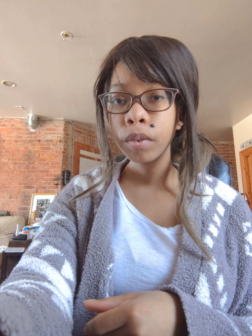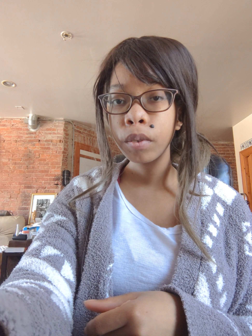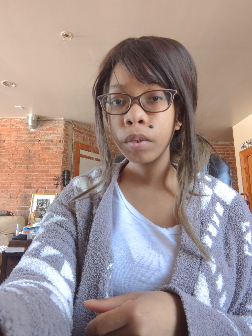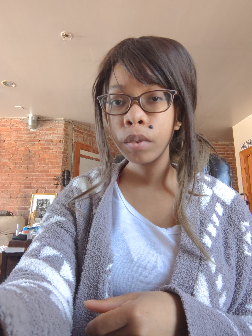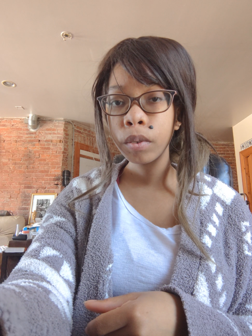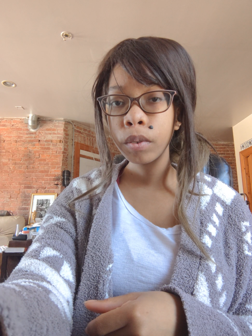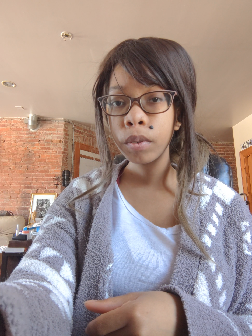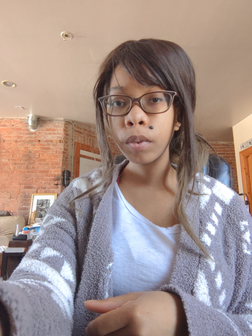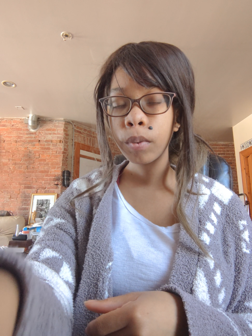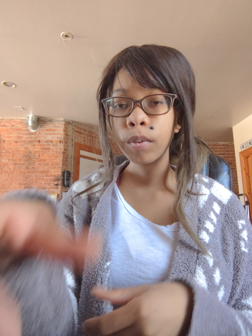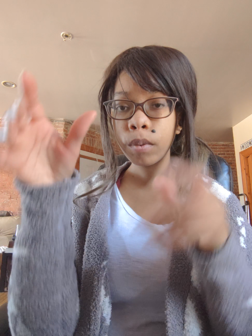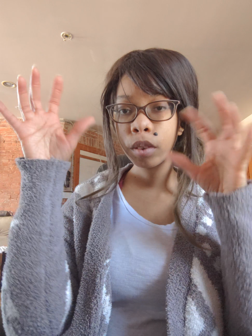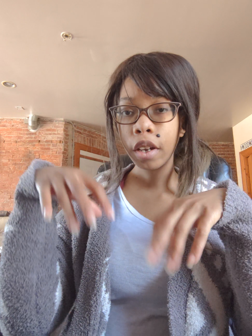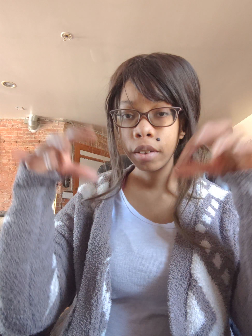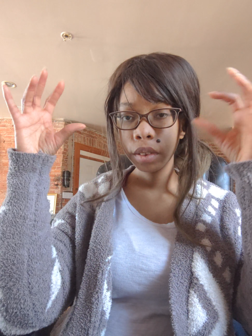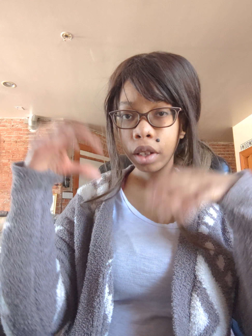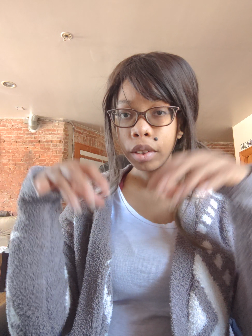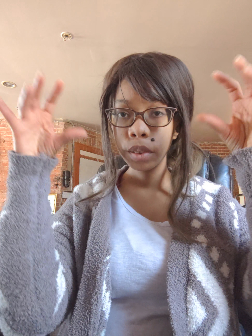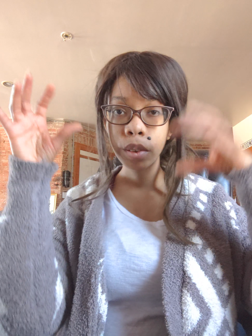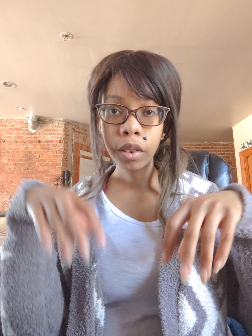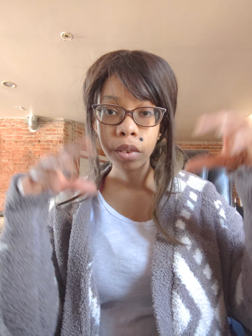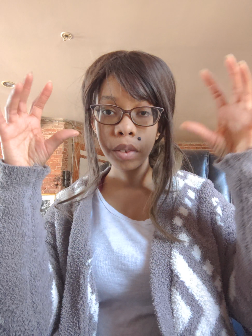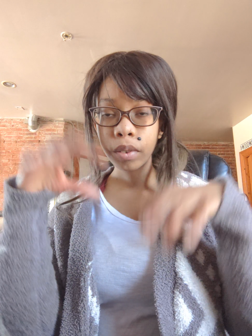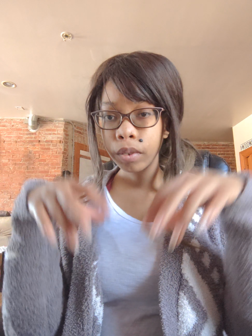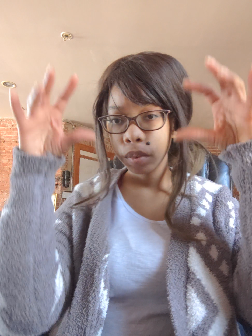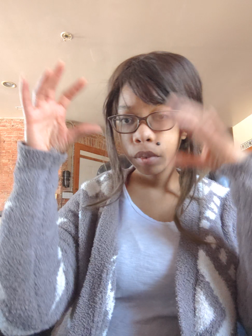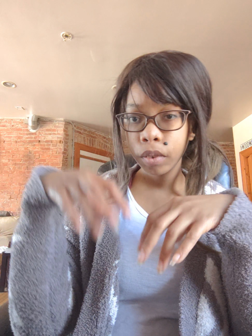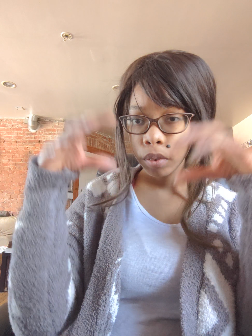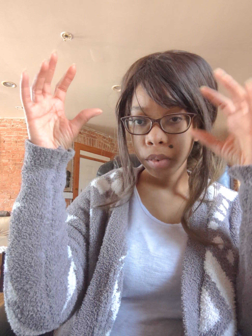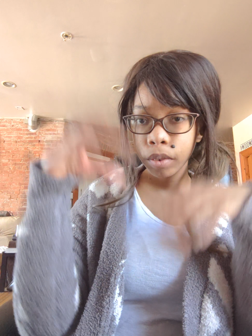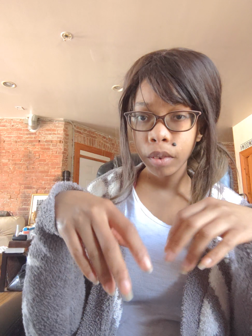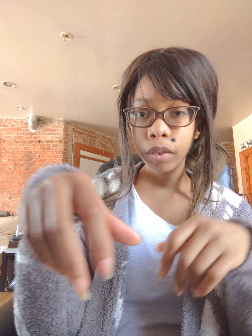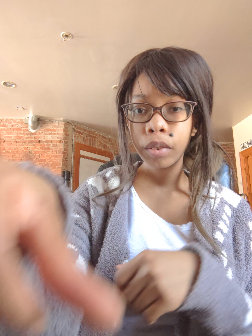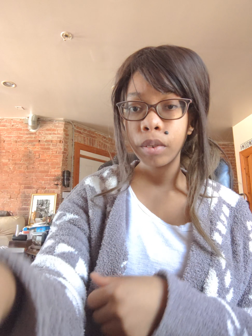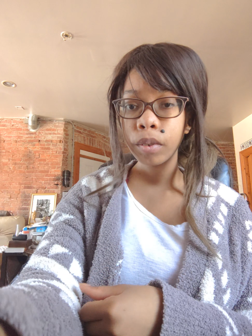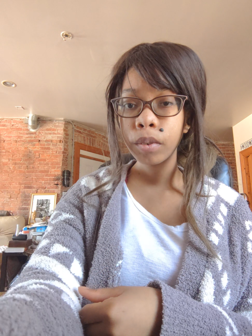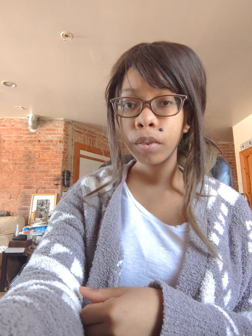rain